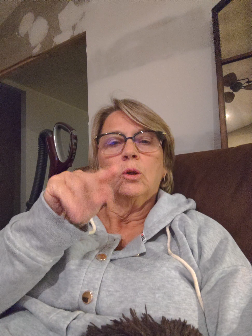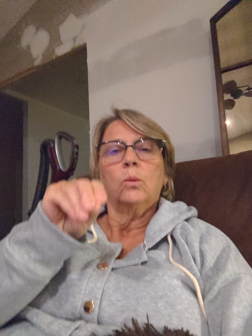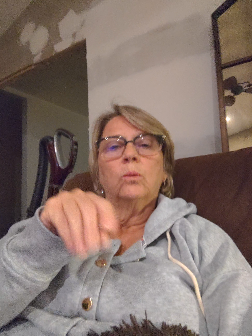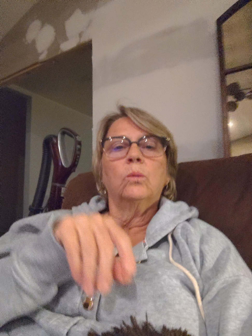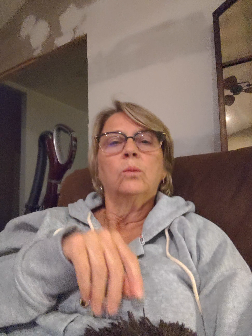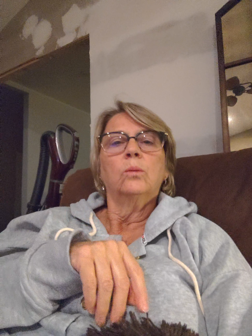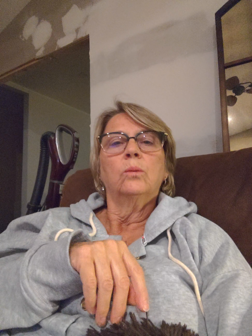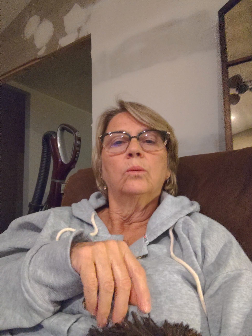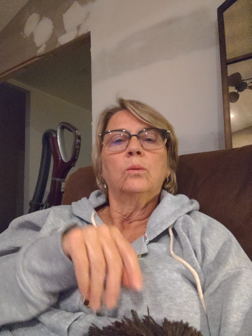into